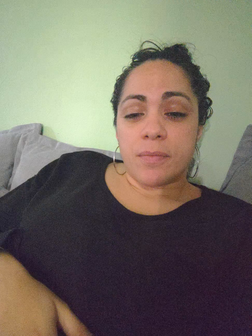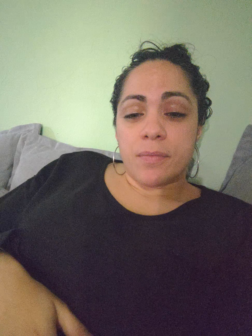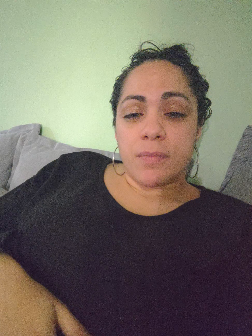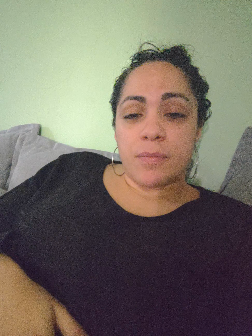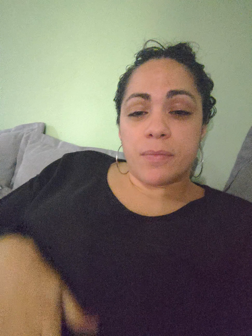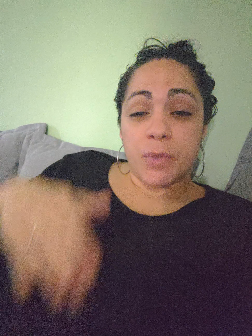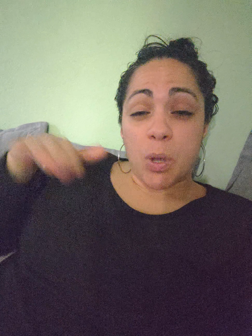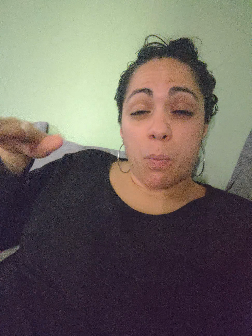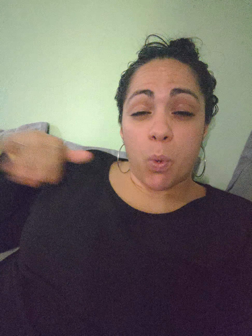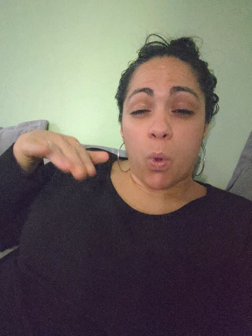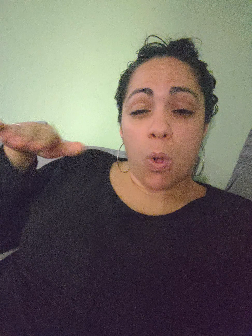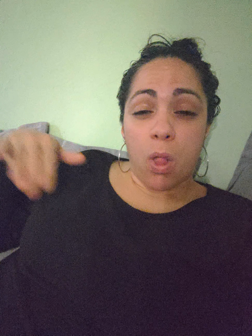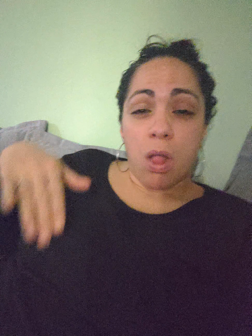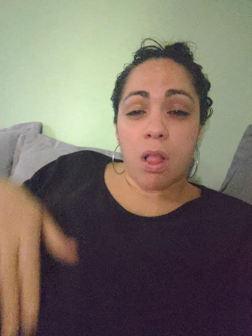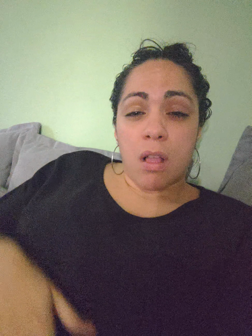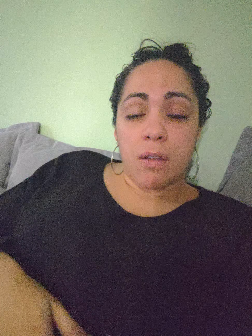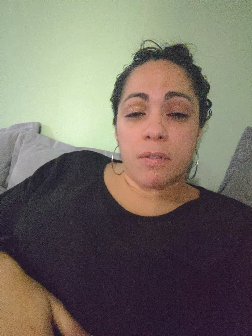pool